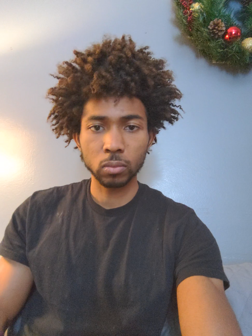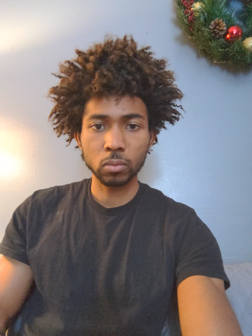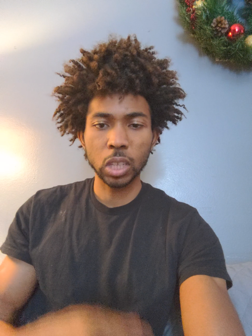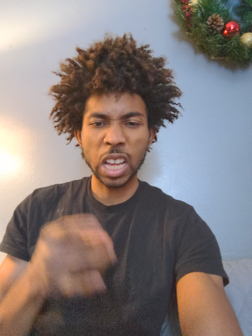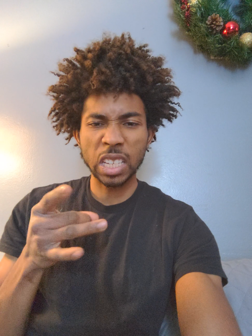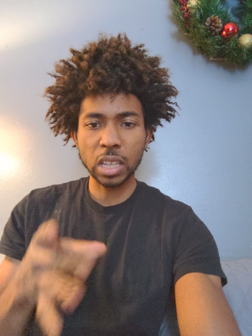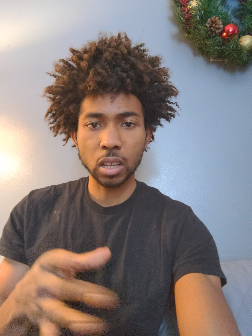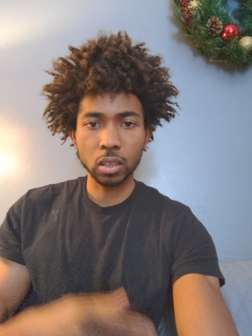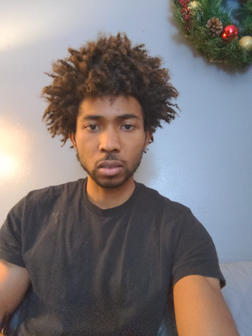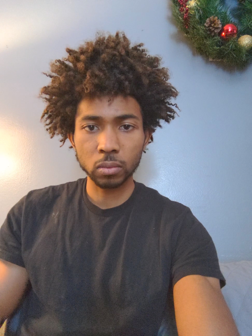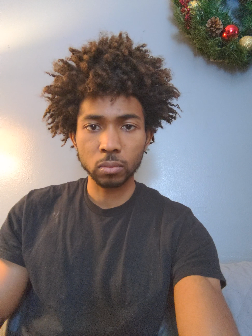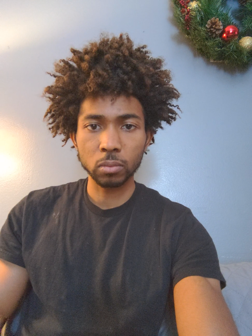hate